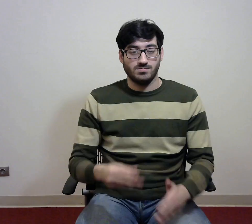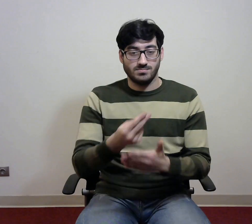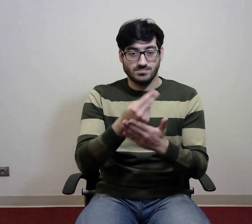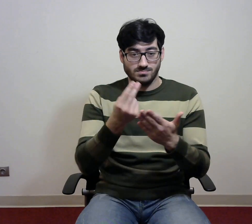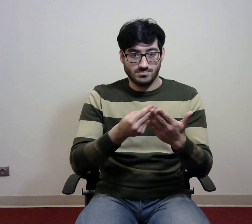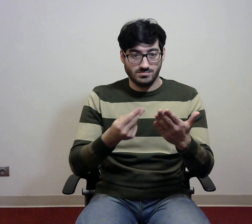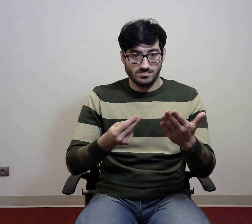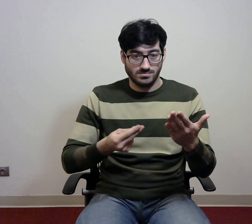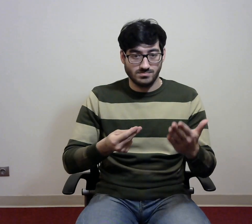rəsim